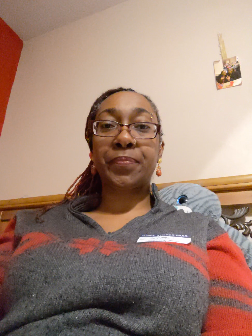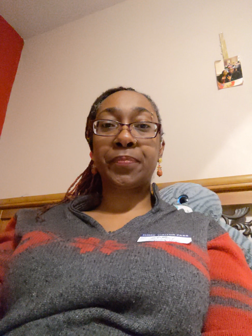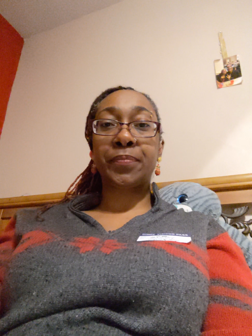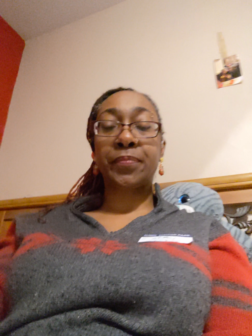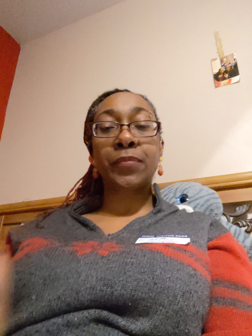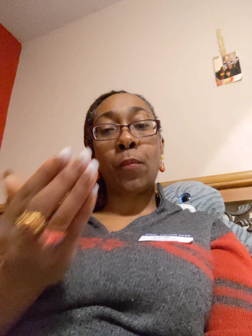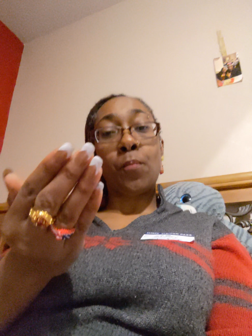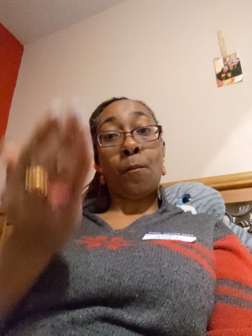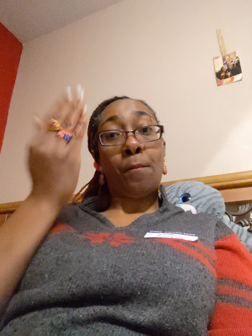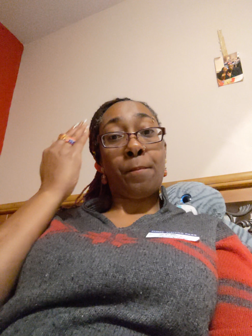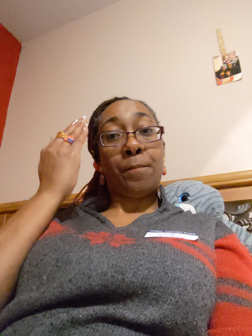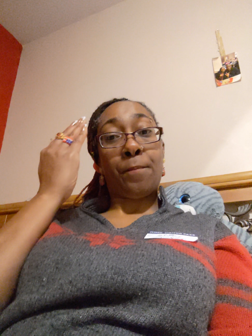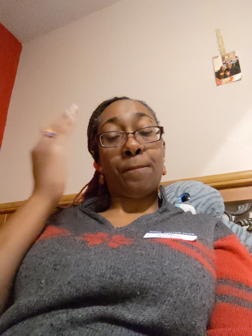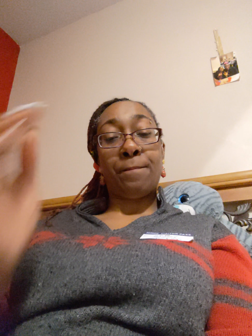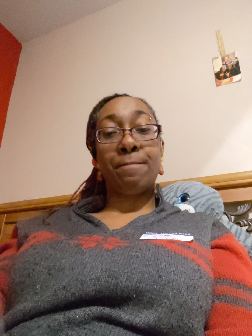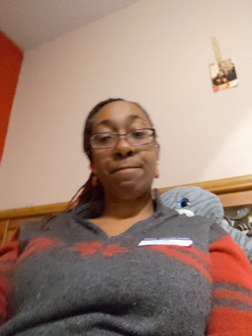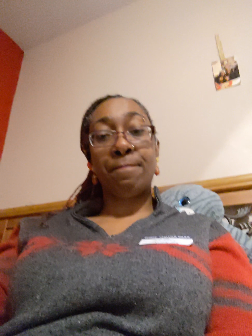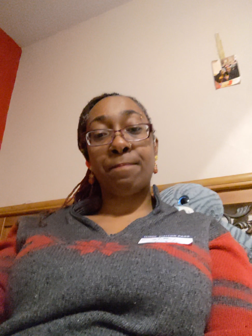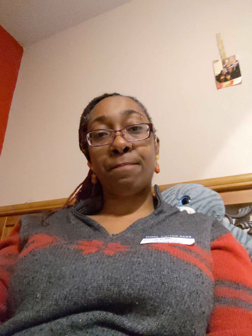morning